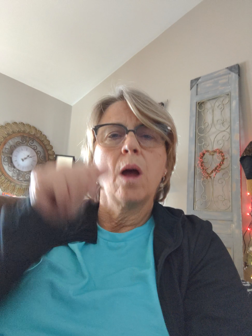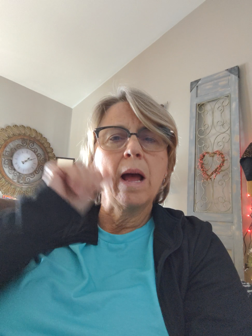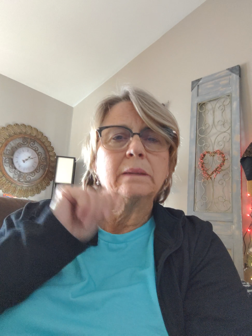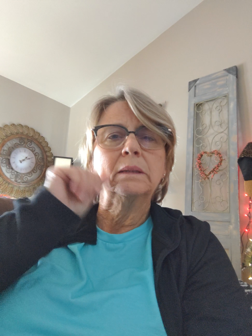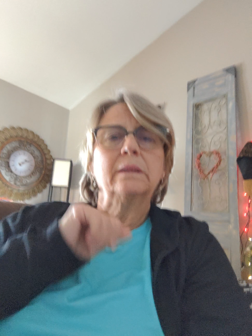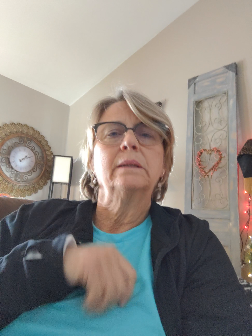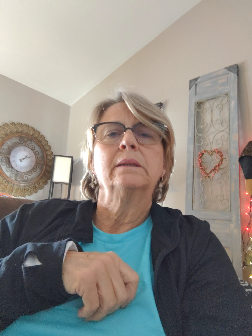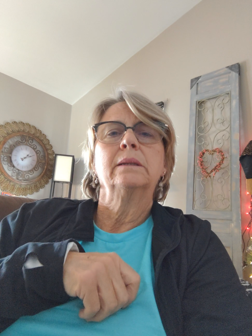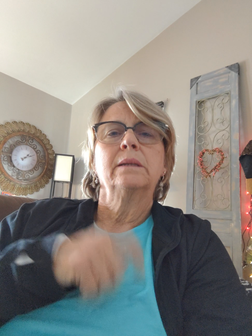aunt